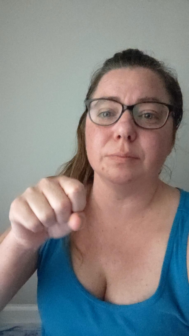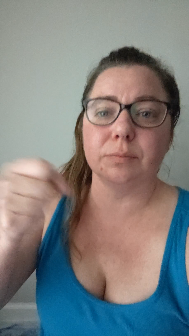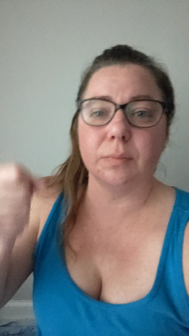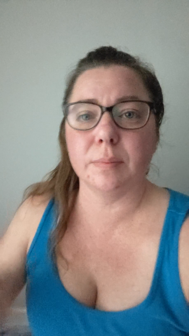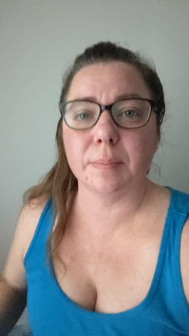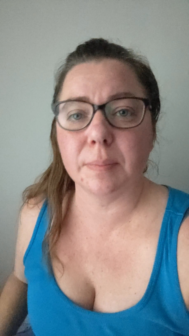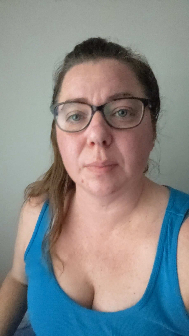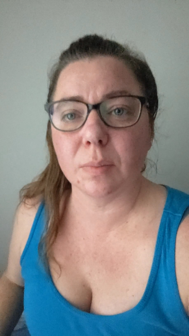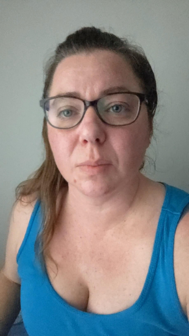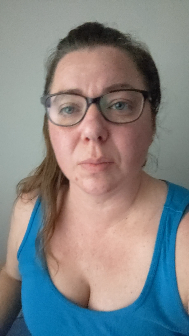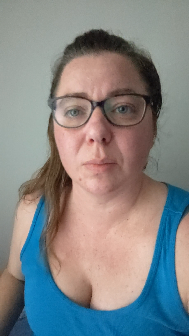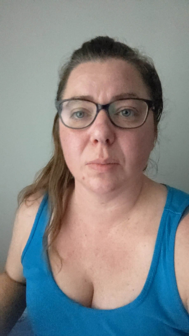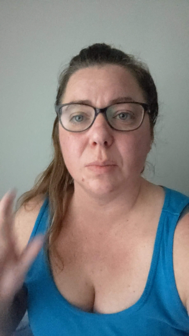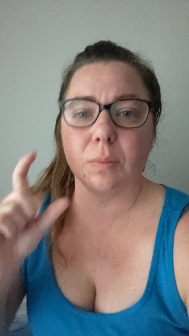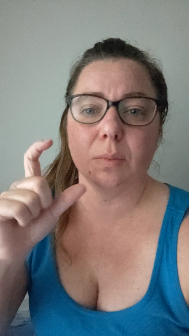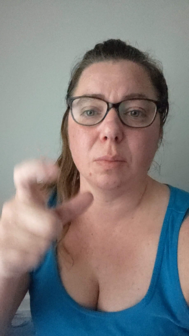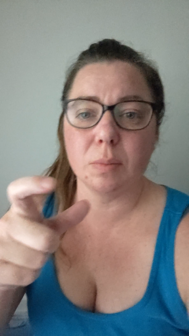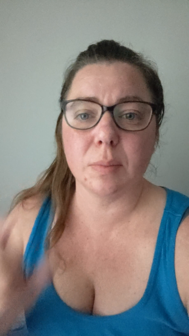present